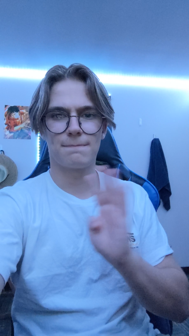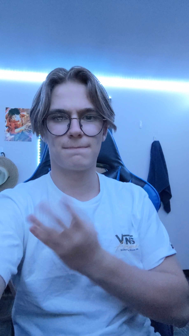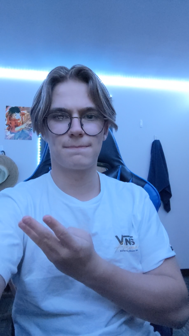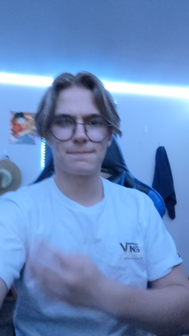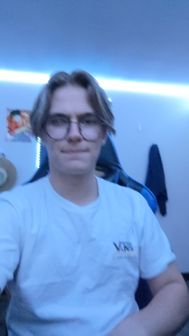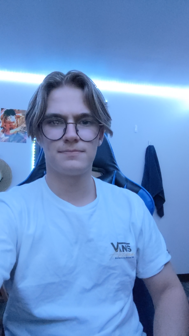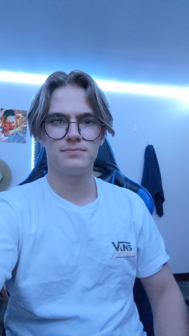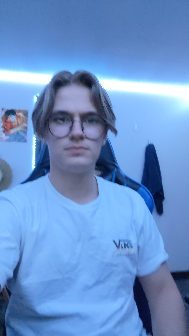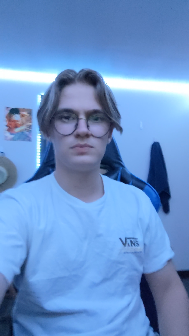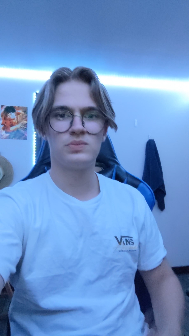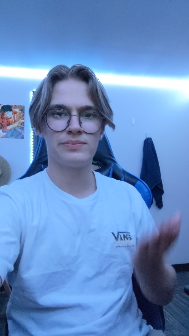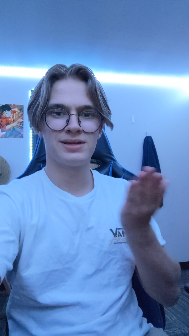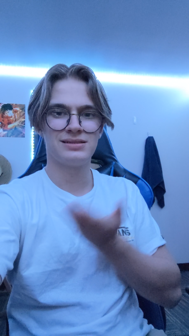bring